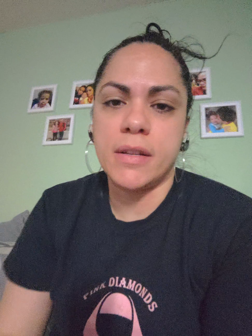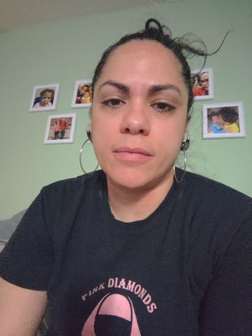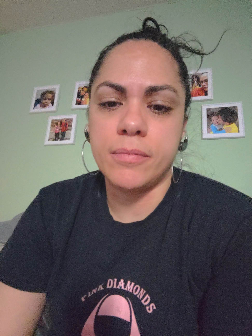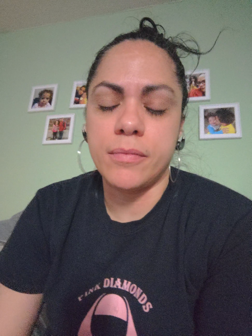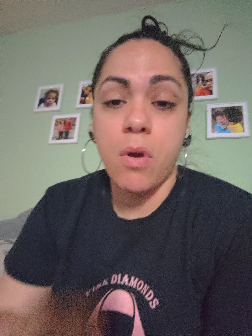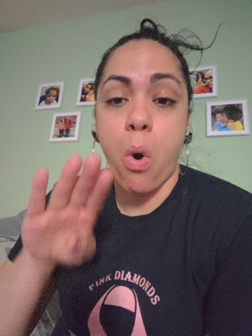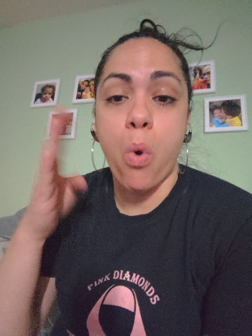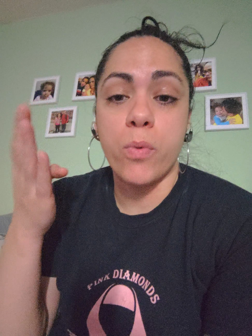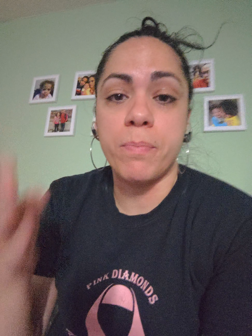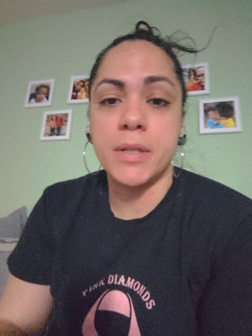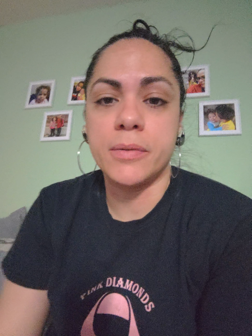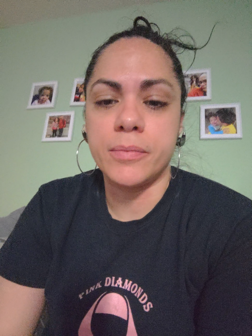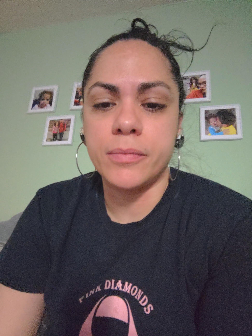open